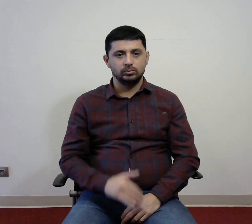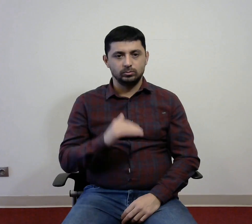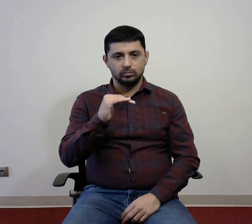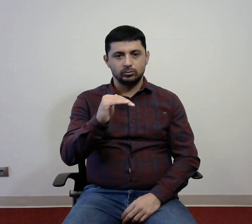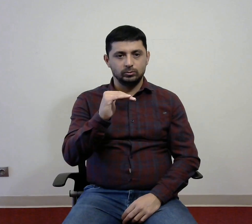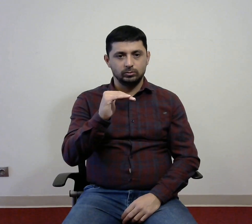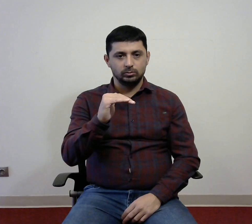siz